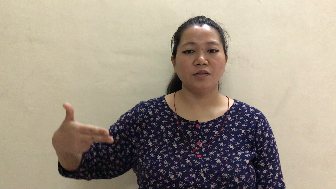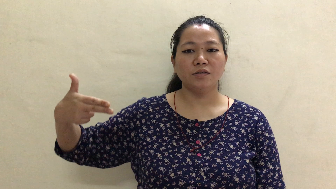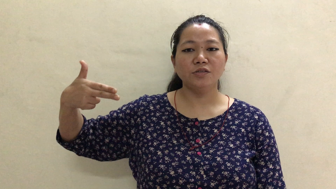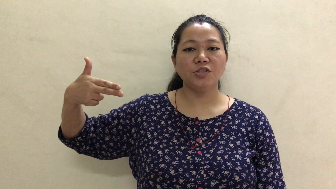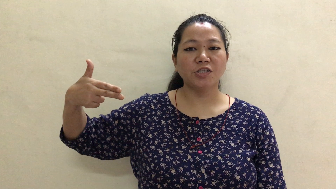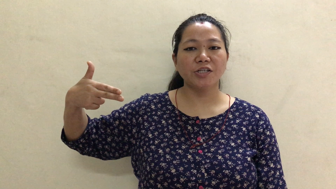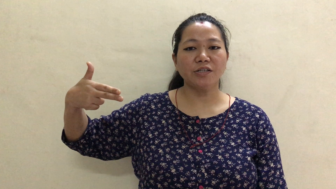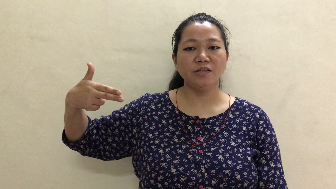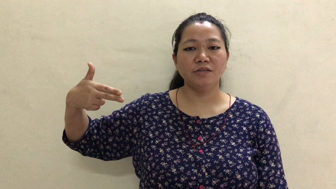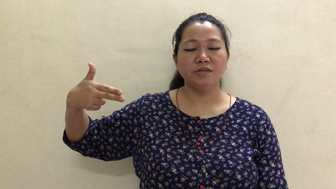च